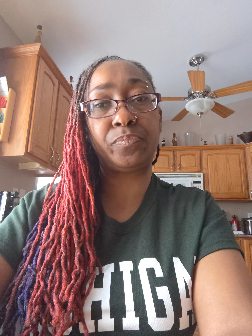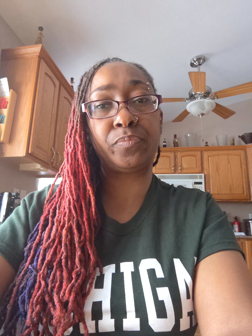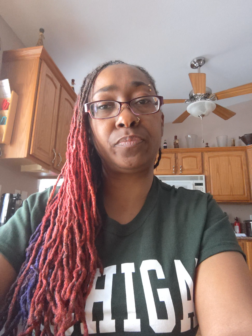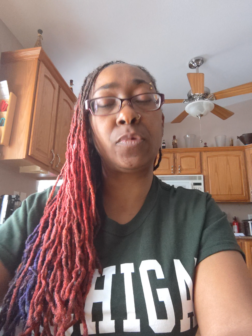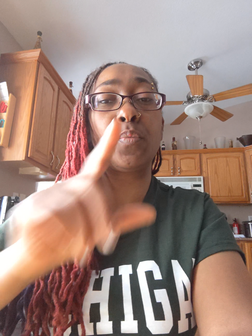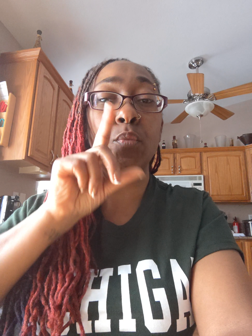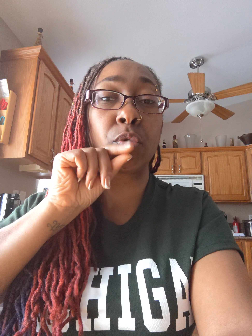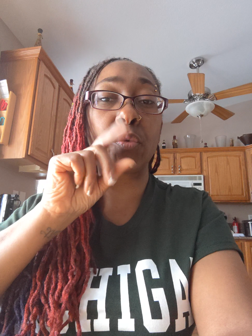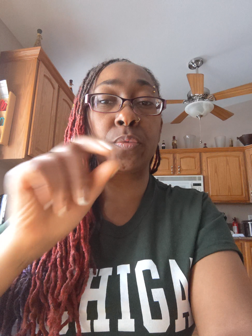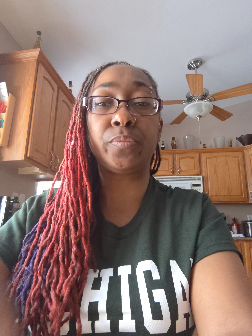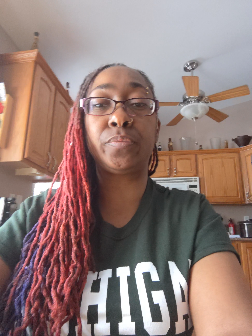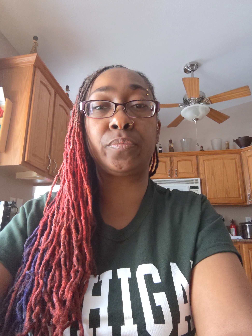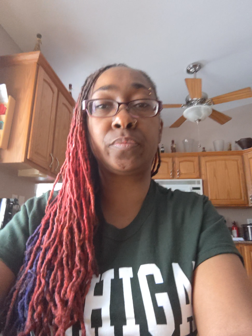bird